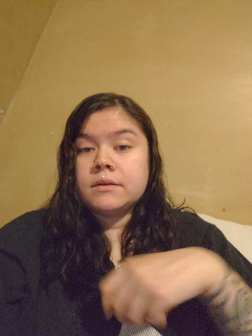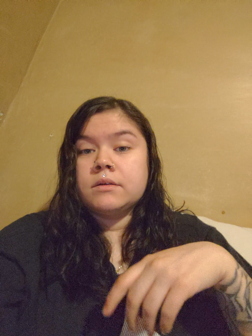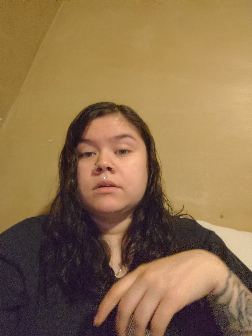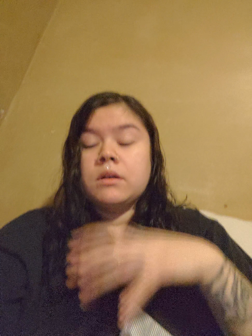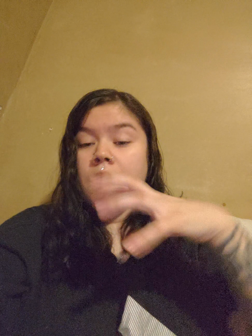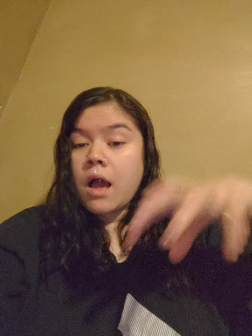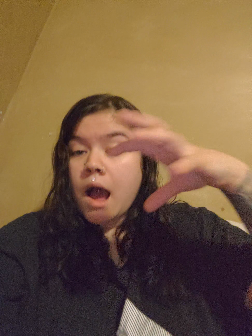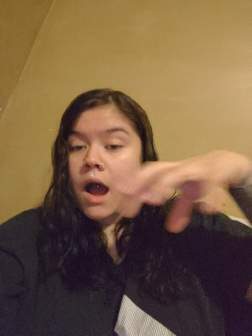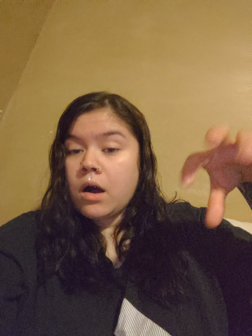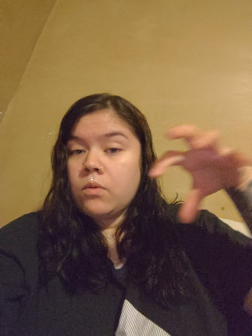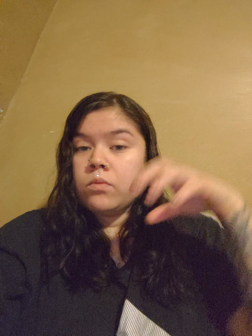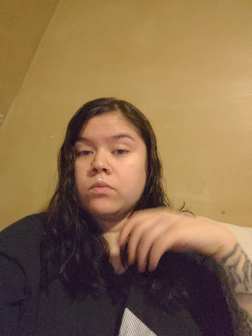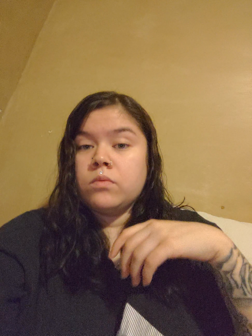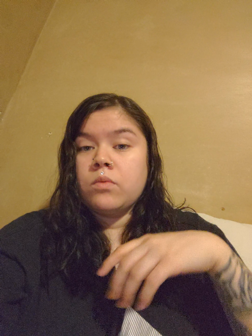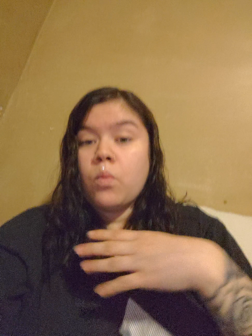cloud